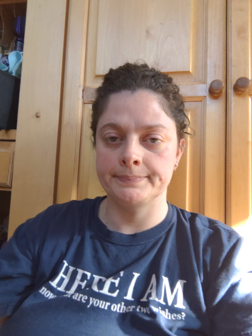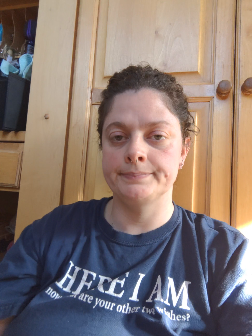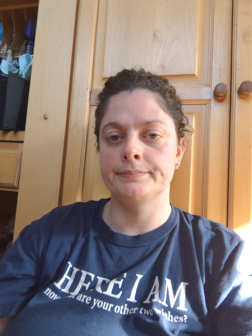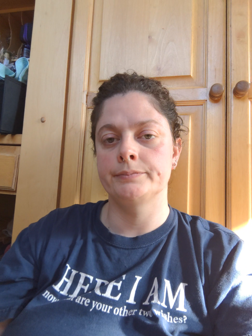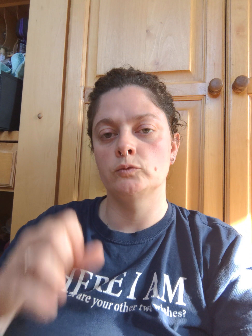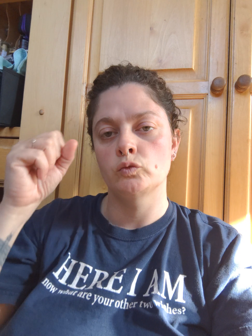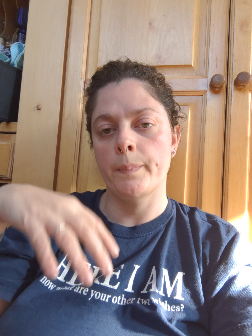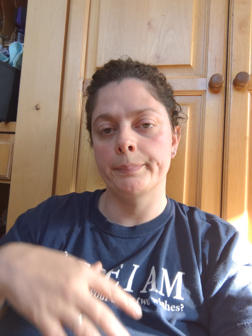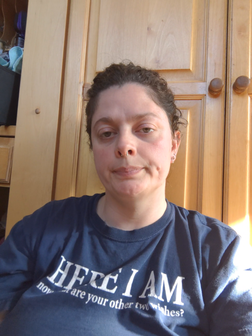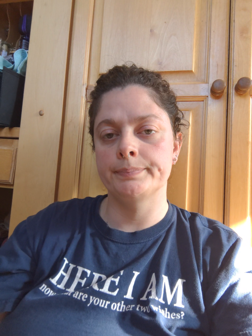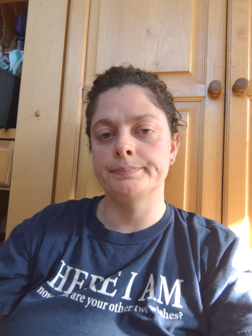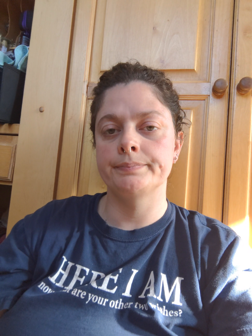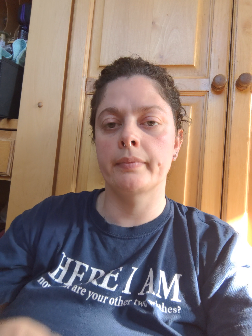drop